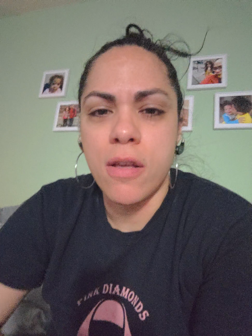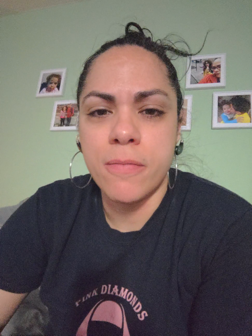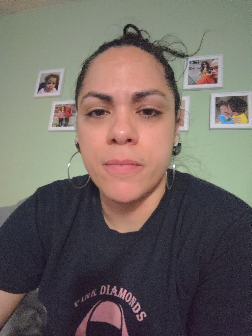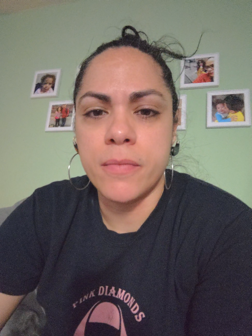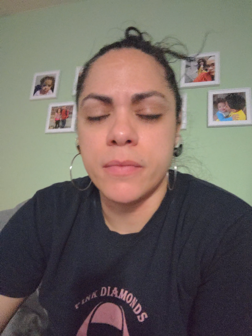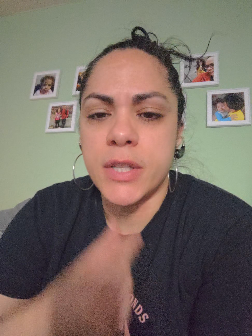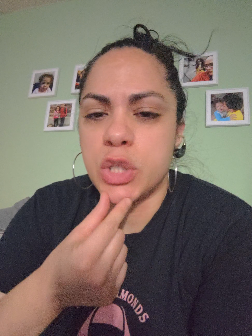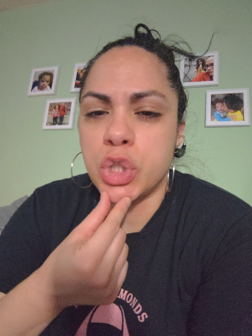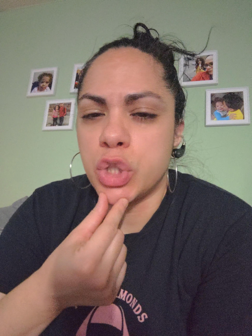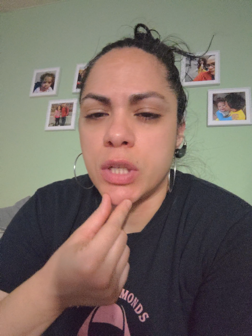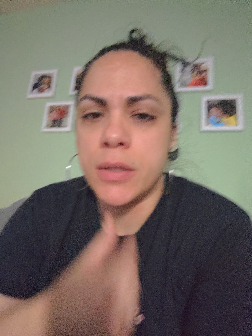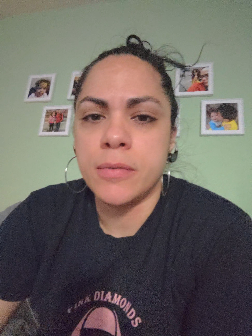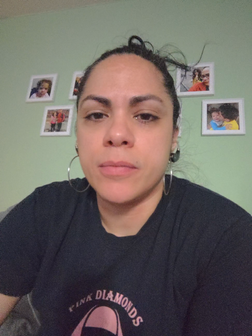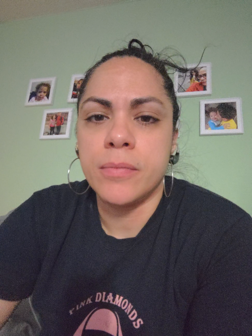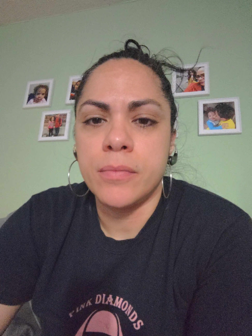chin